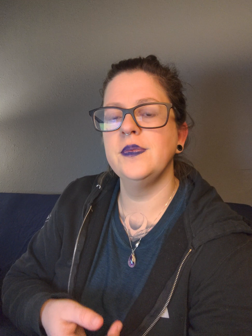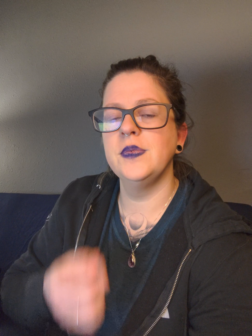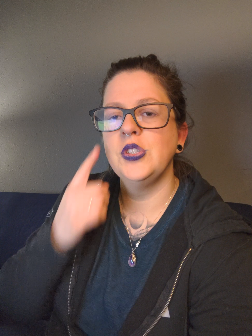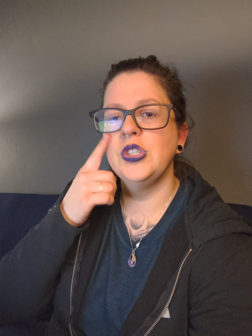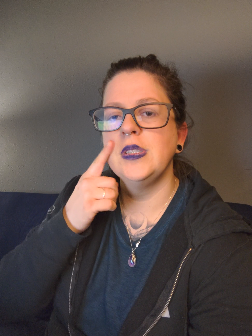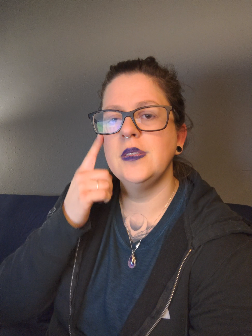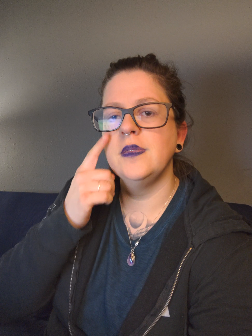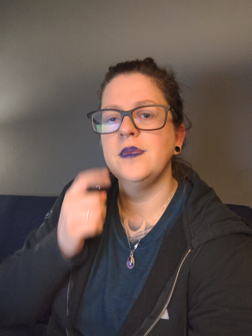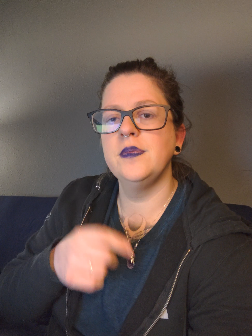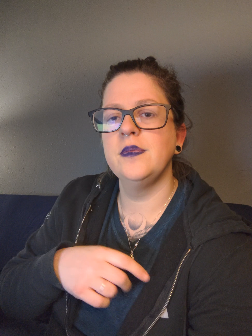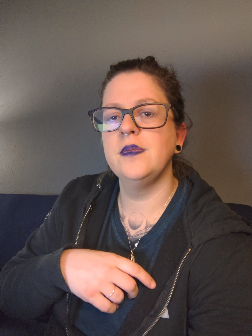cheek